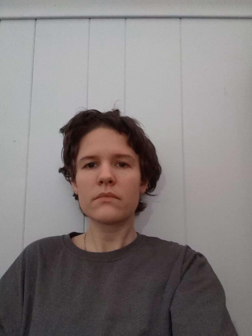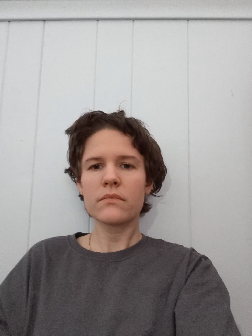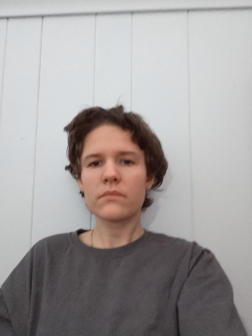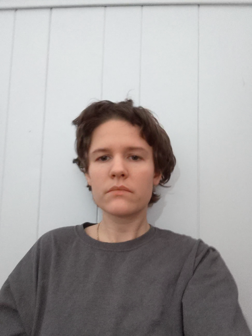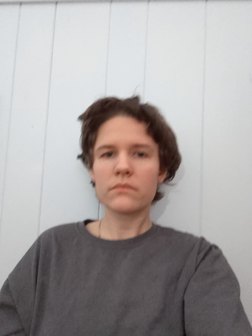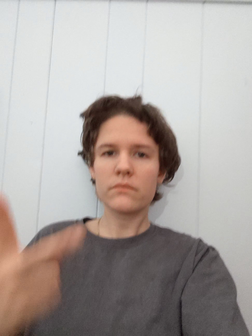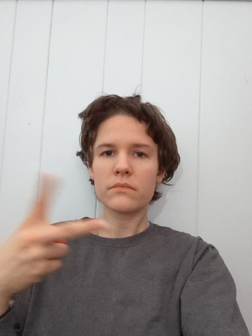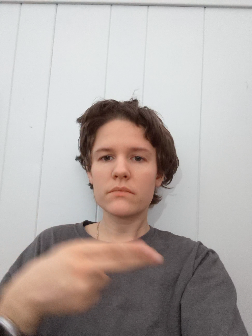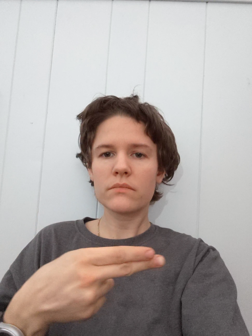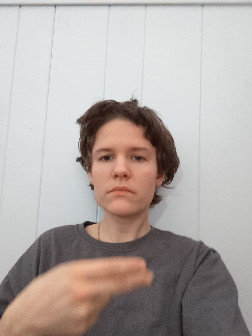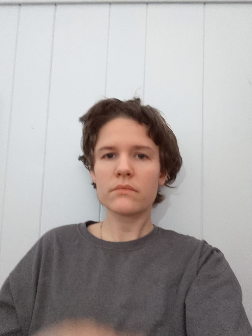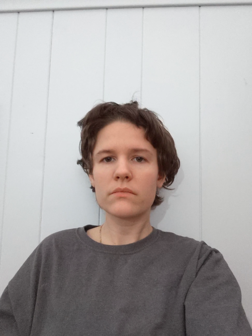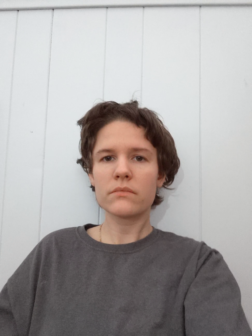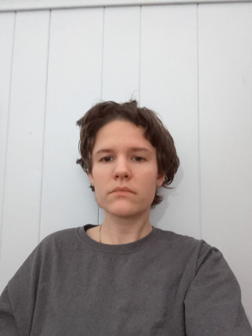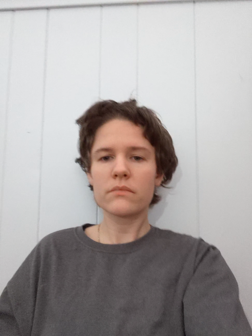cut